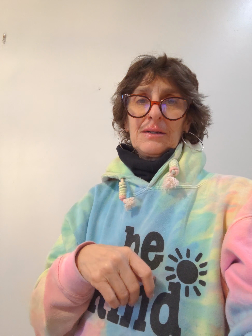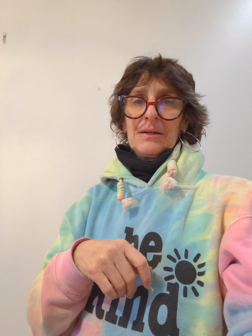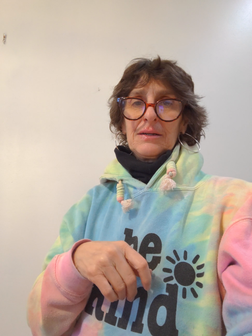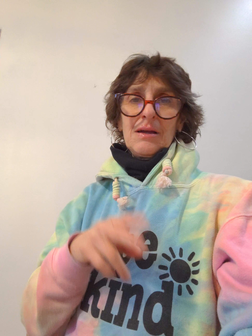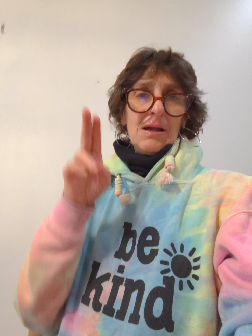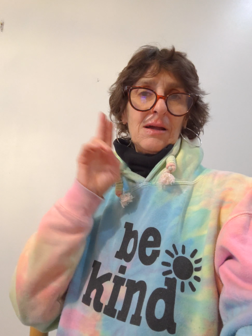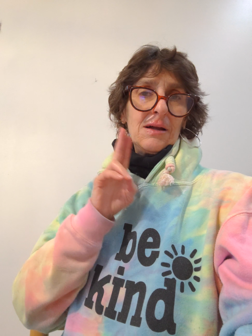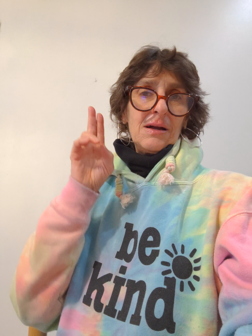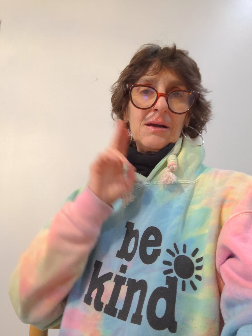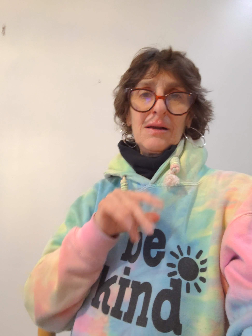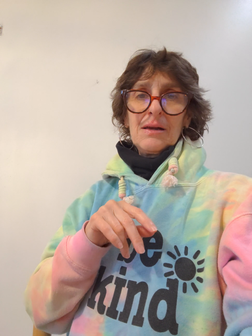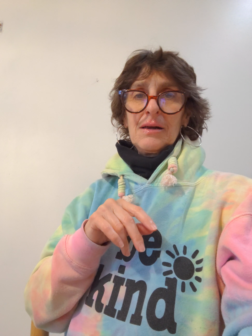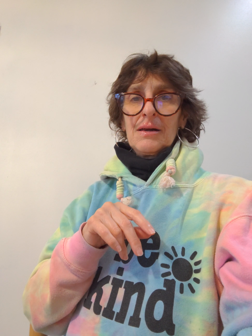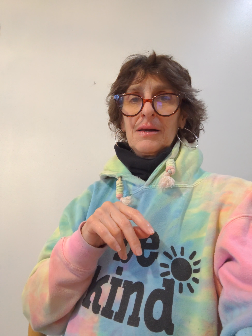uncle